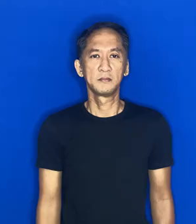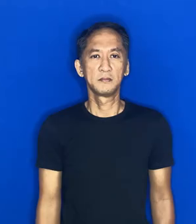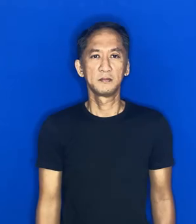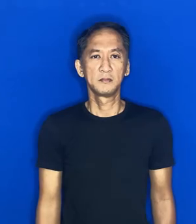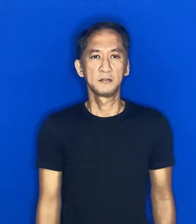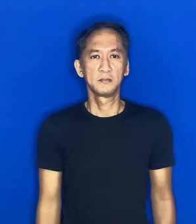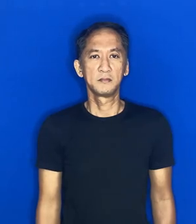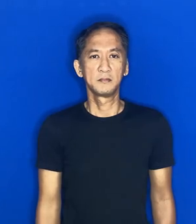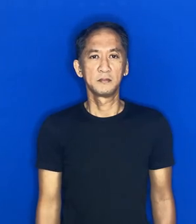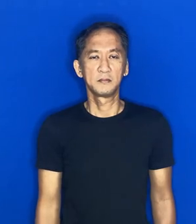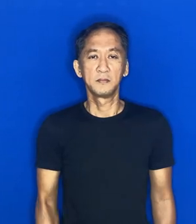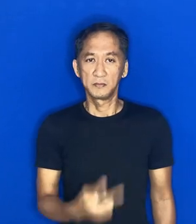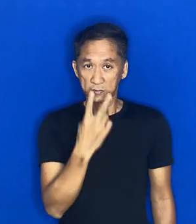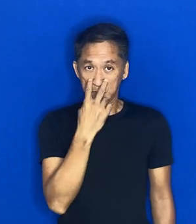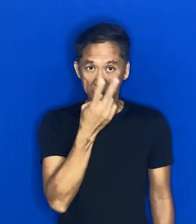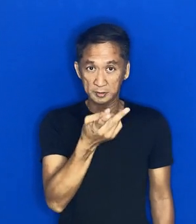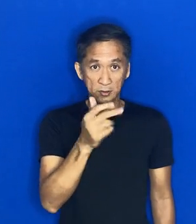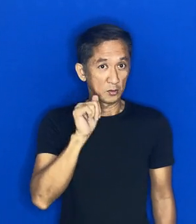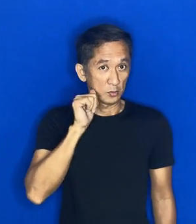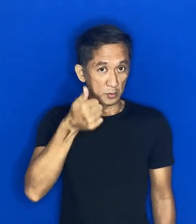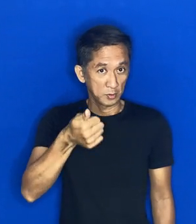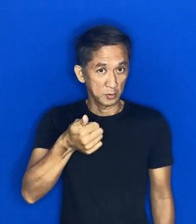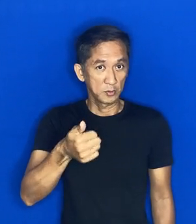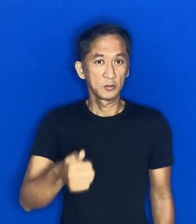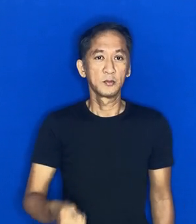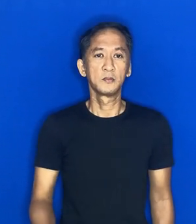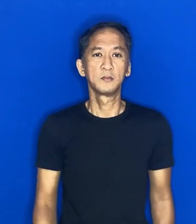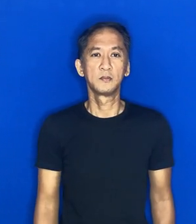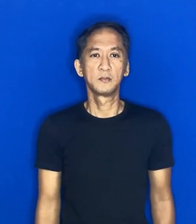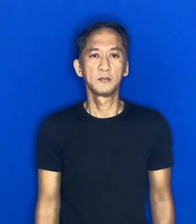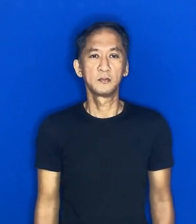see you tomorrow